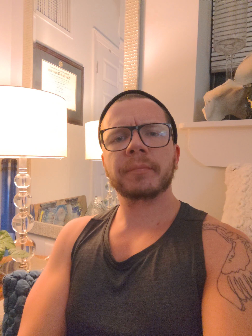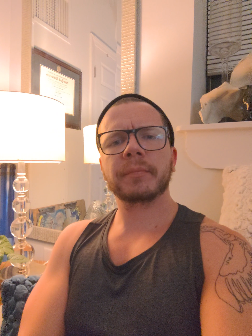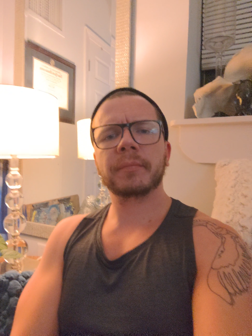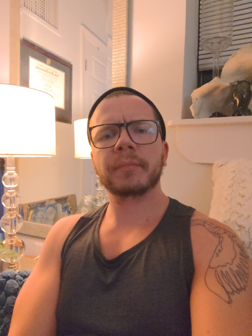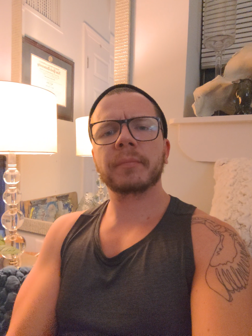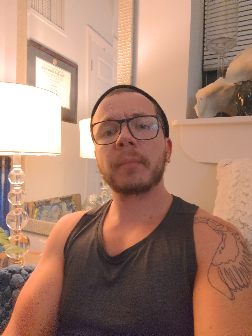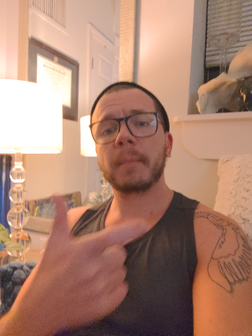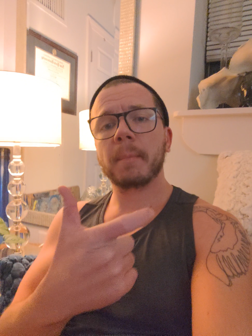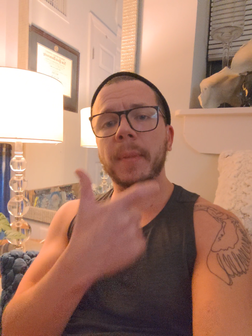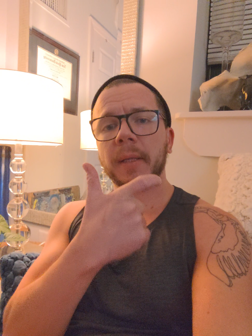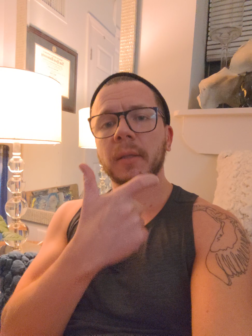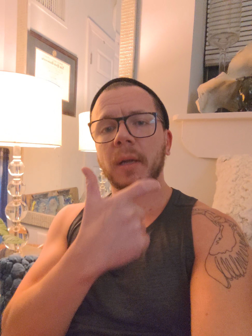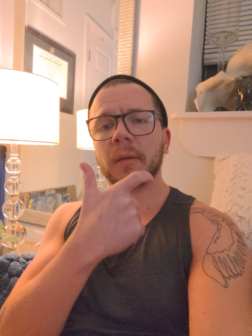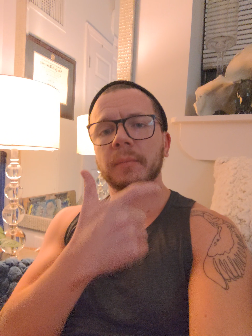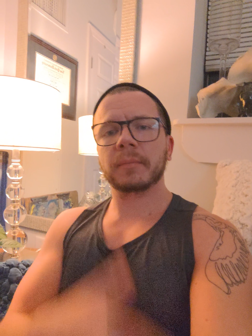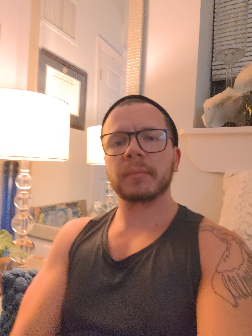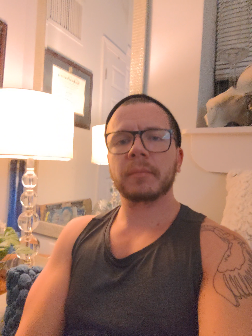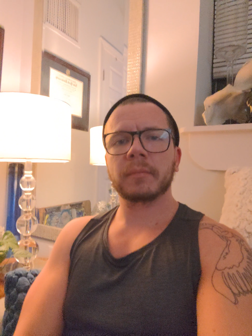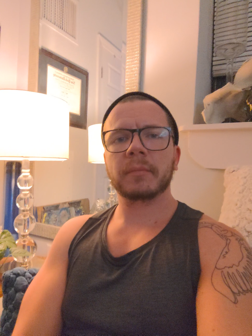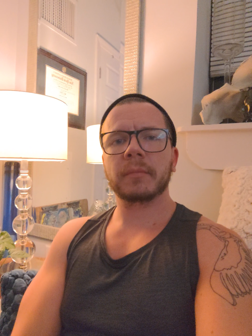pizza